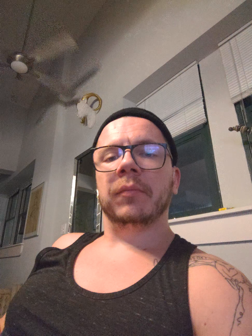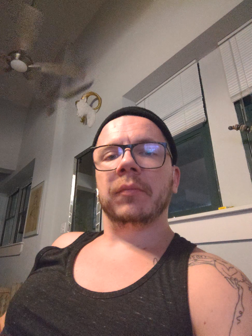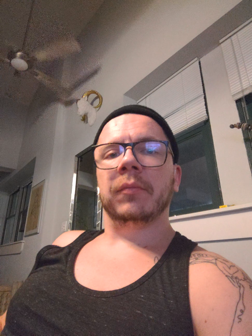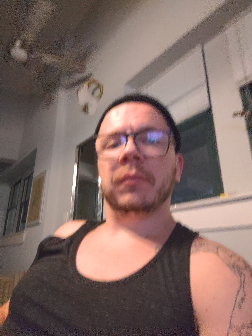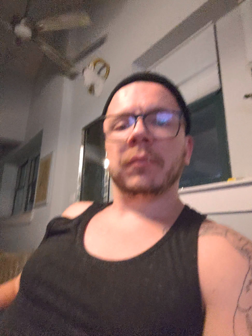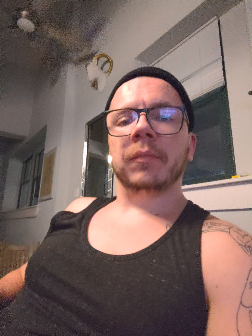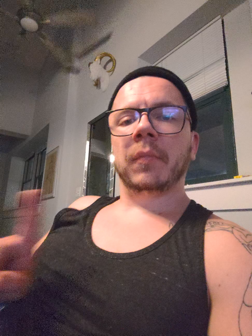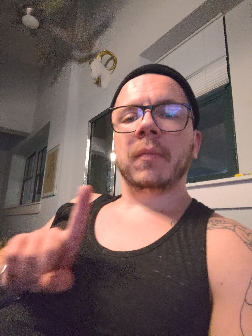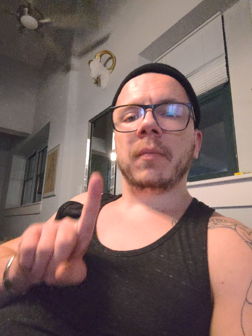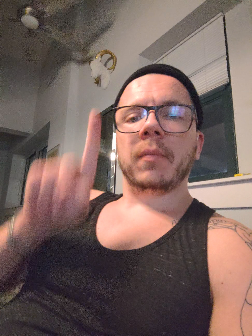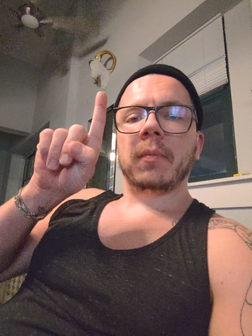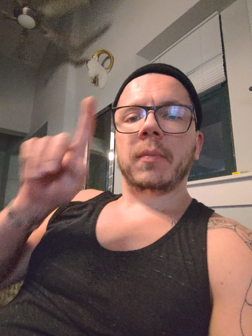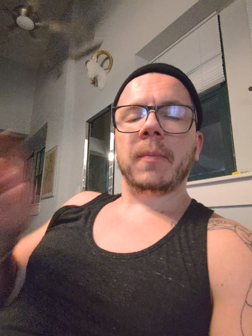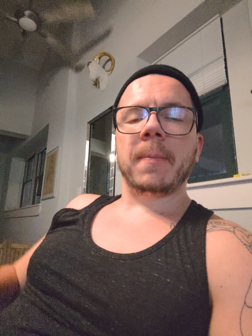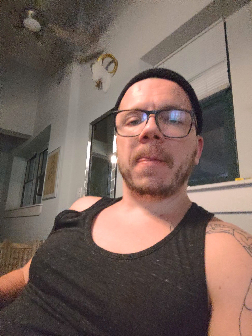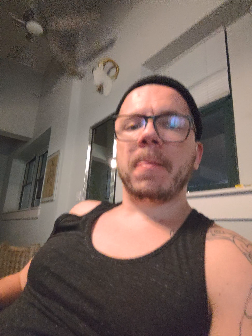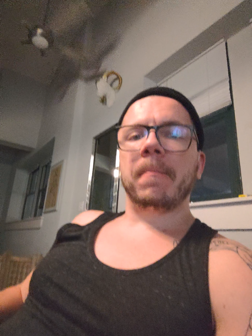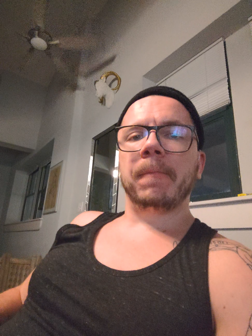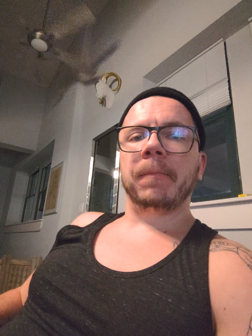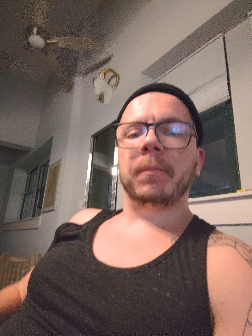up